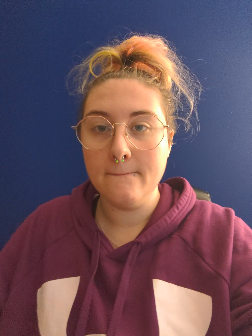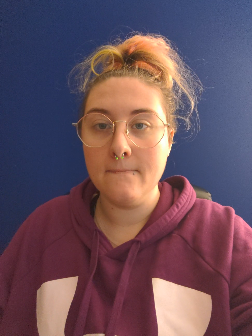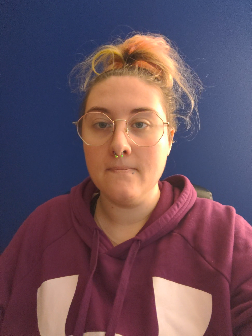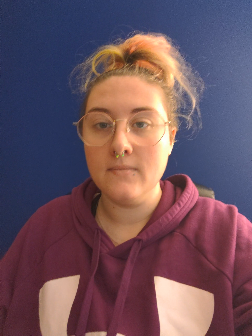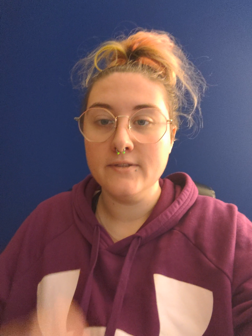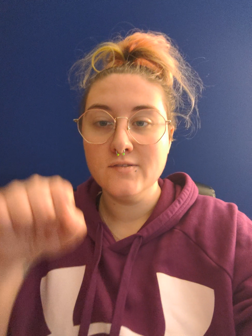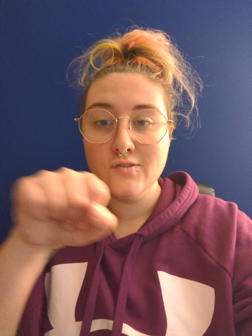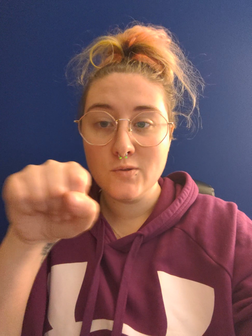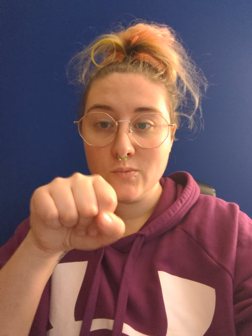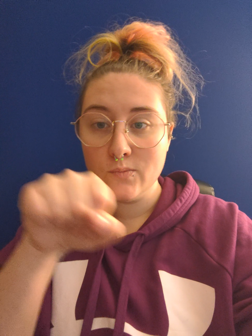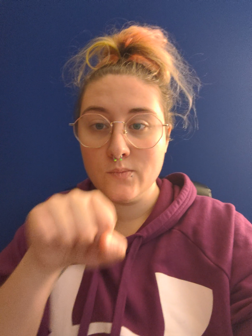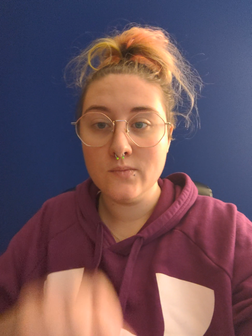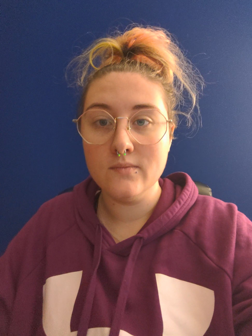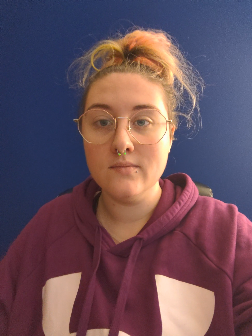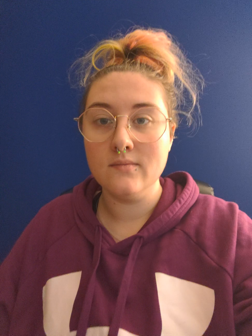shoe